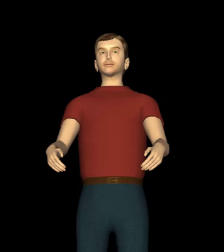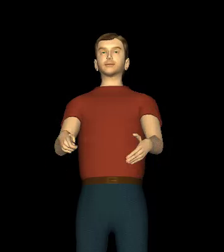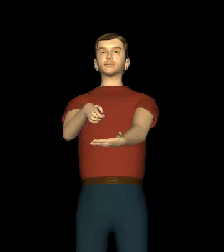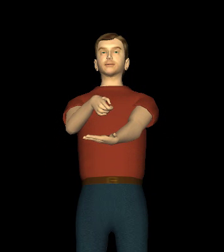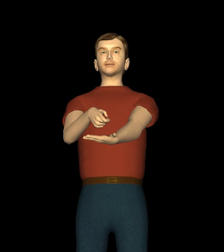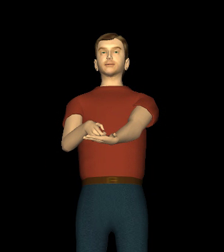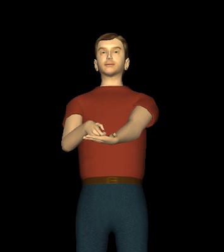يشتري